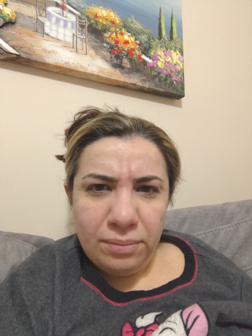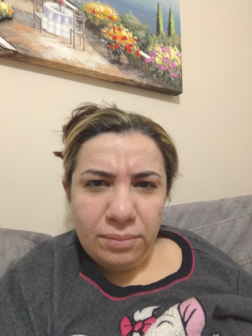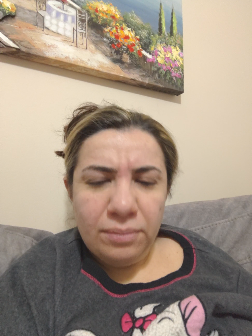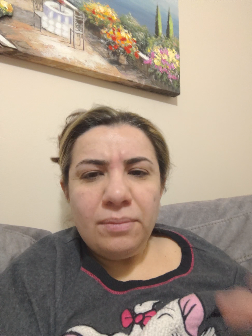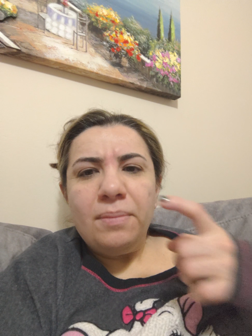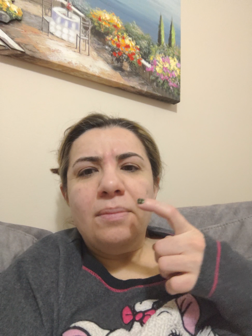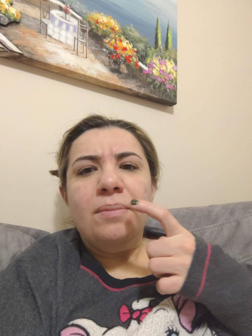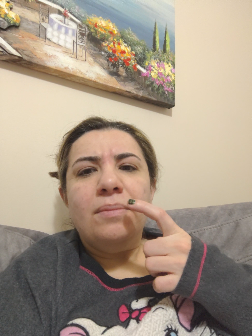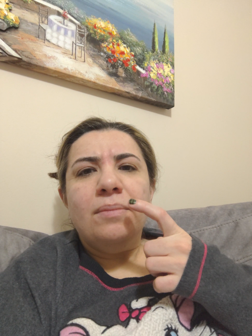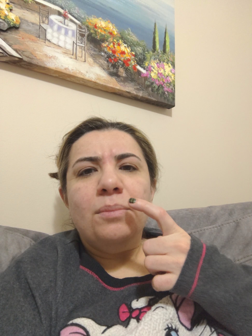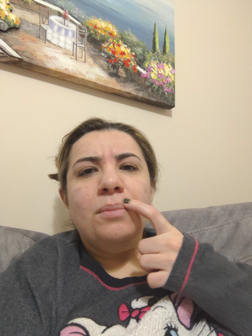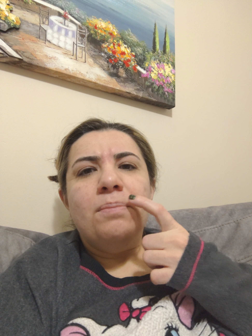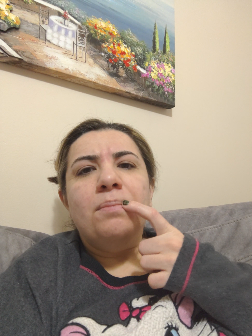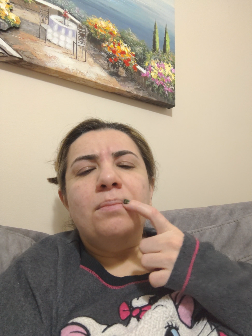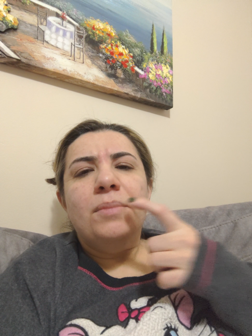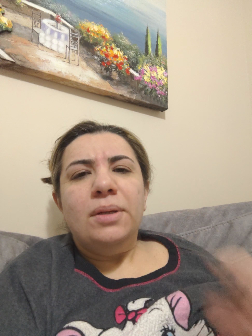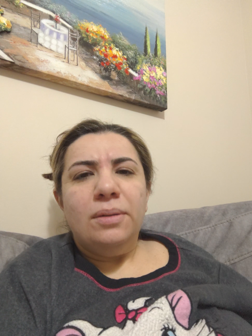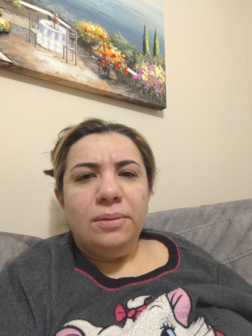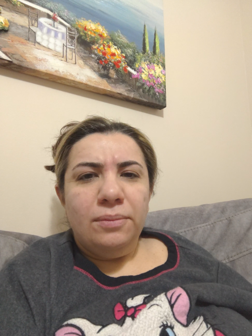tooth